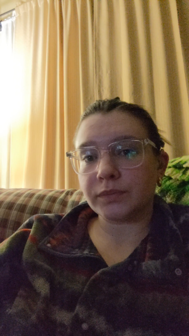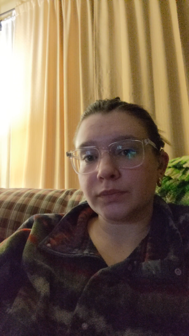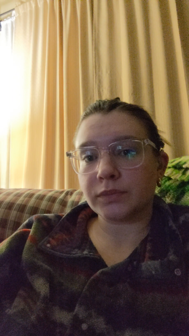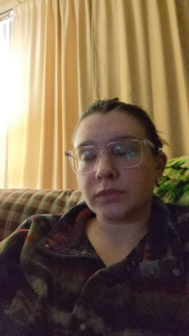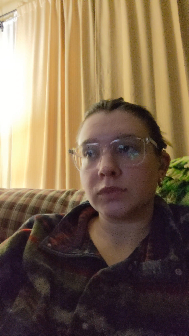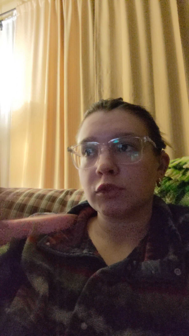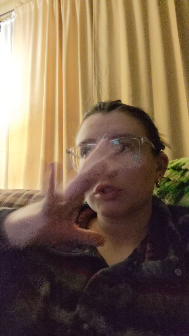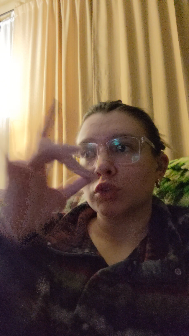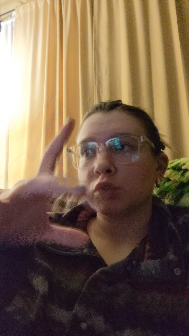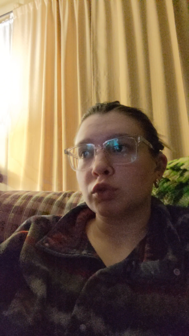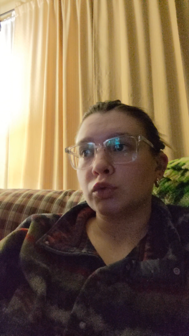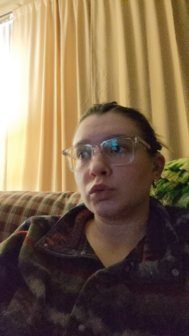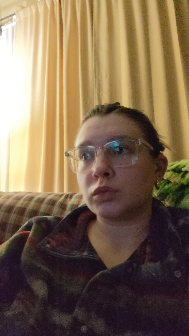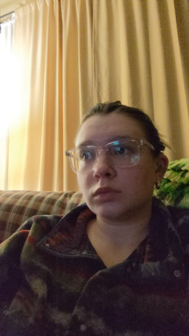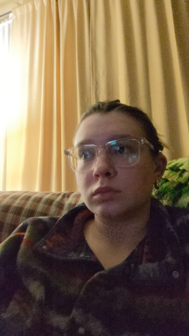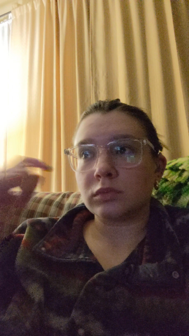choose